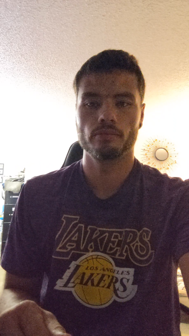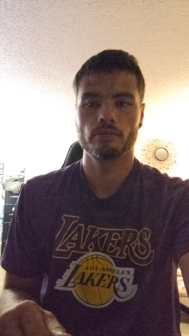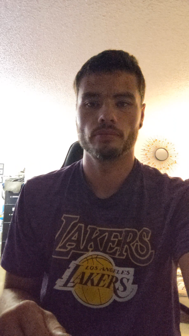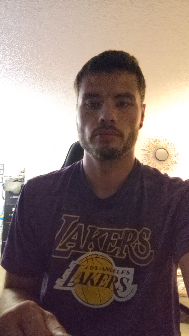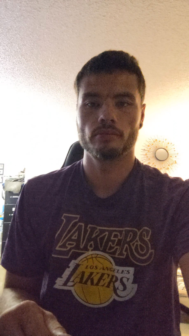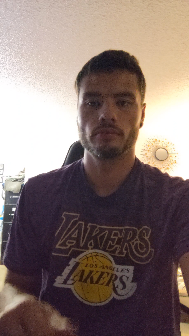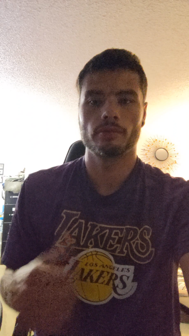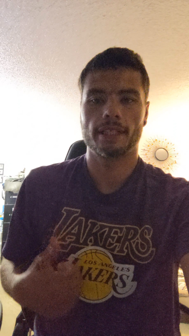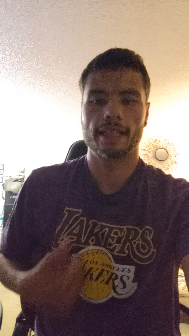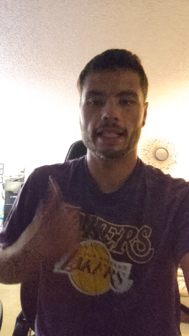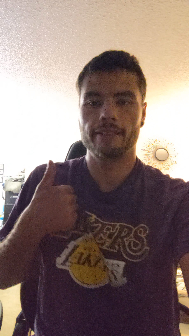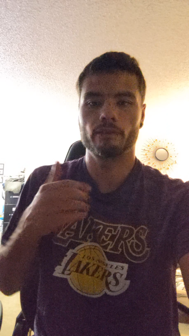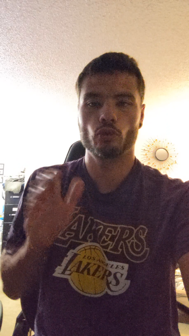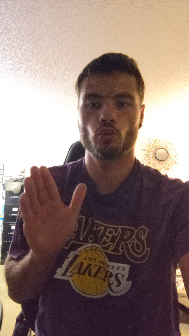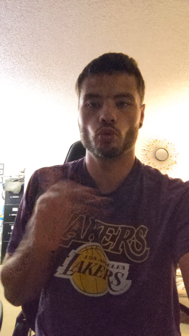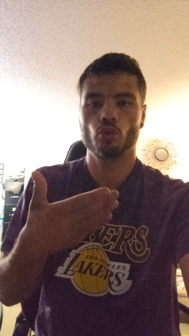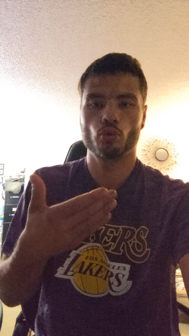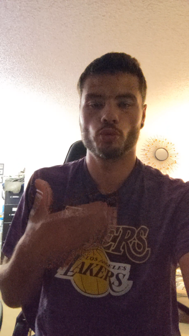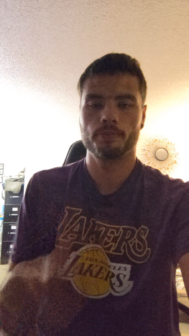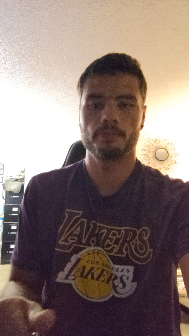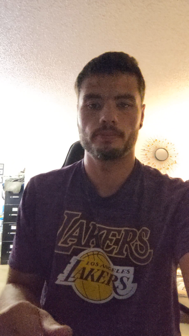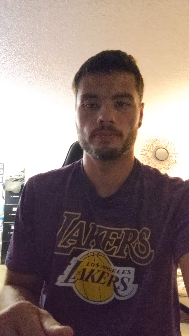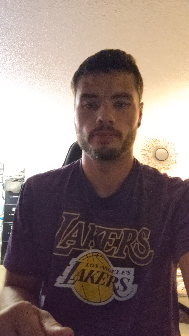living room